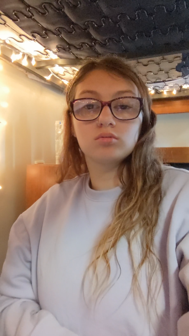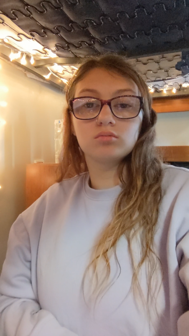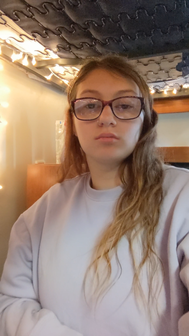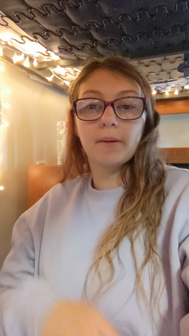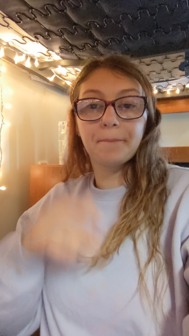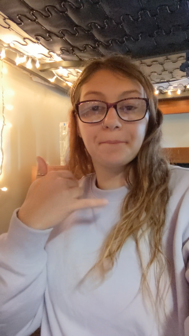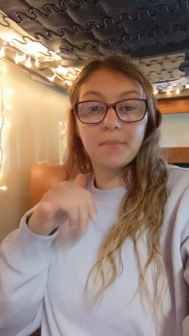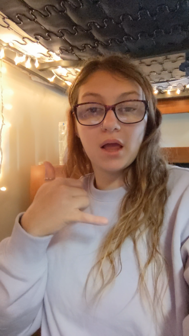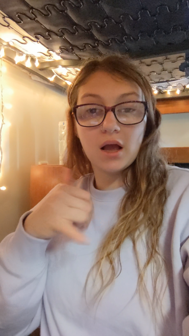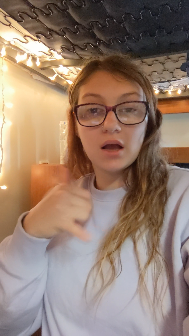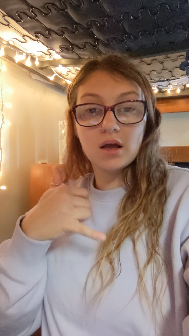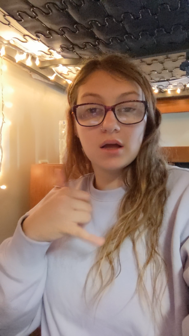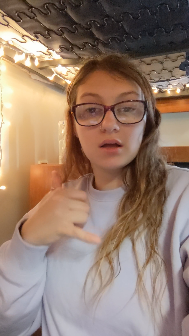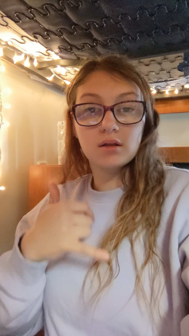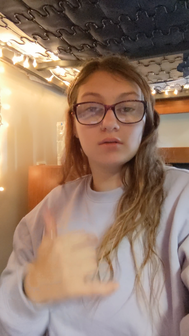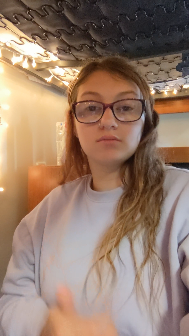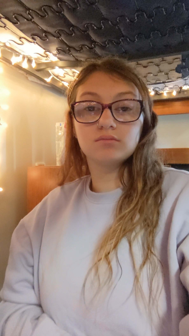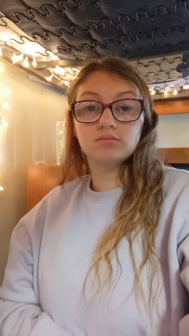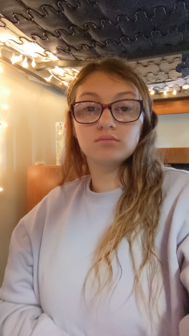play